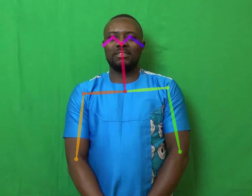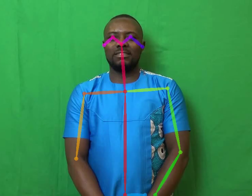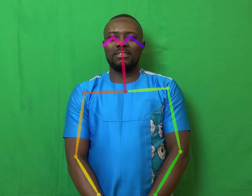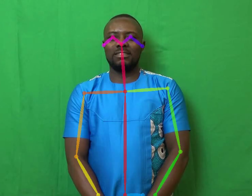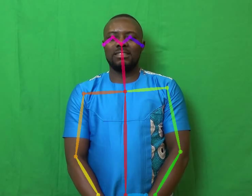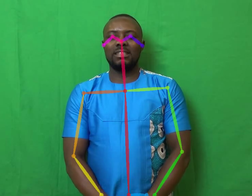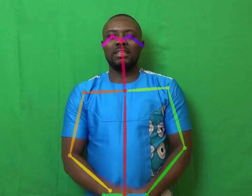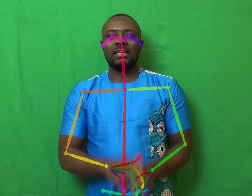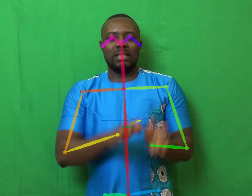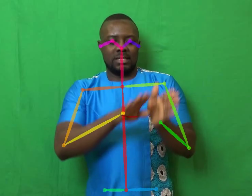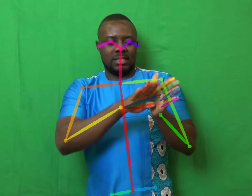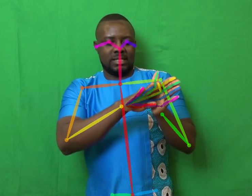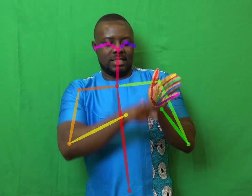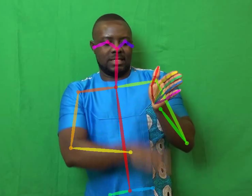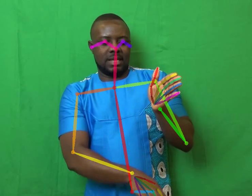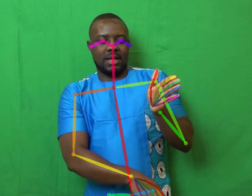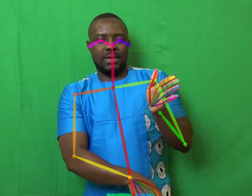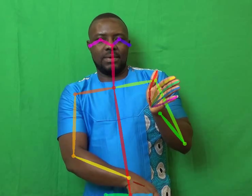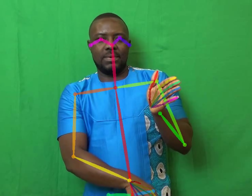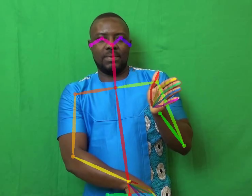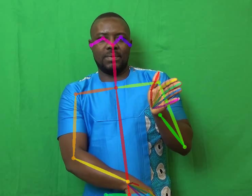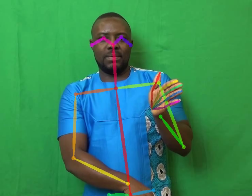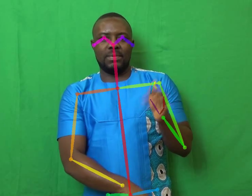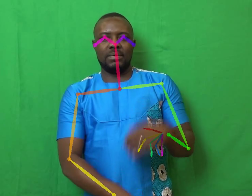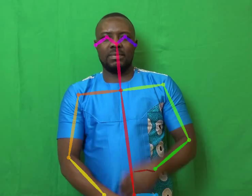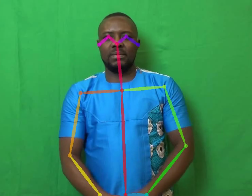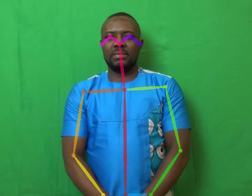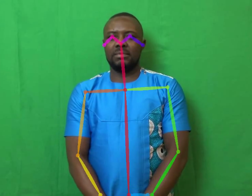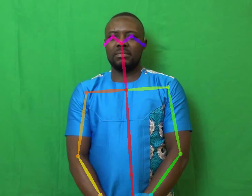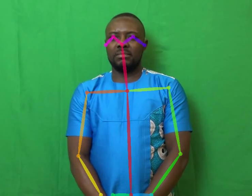down